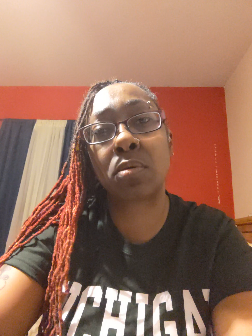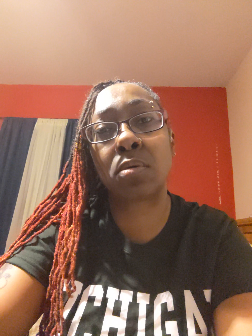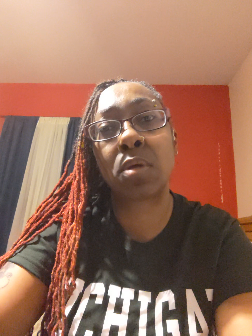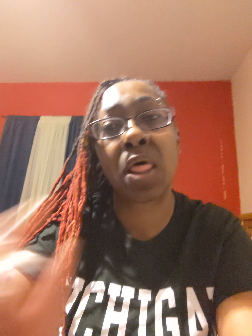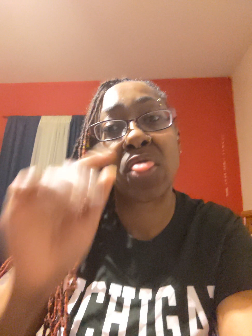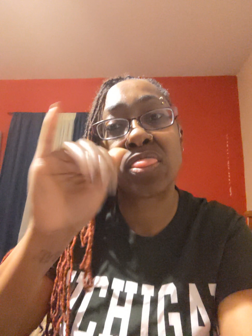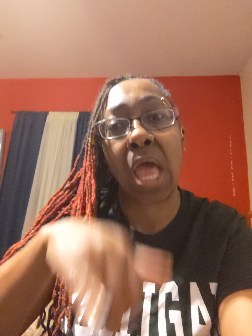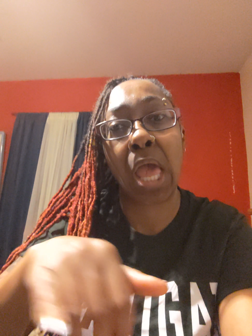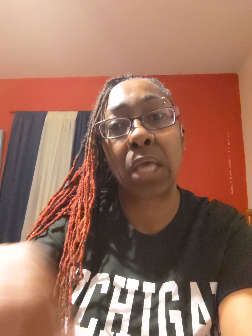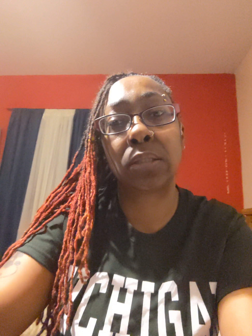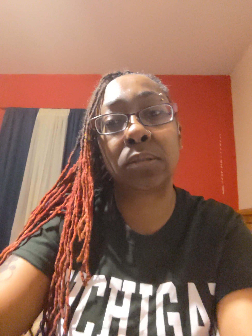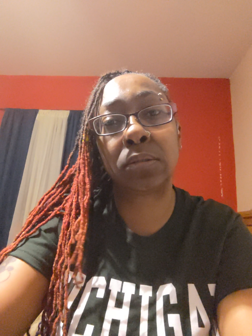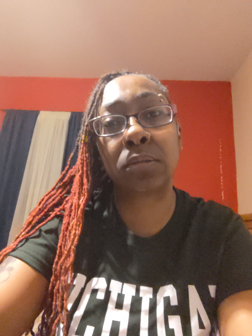that